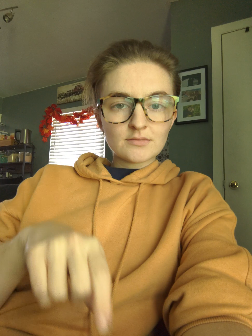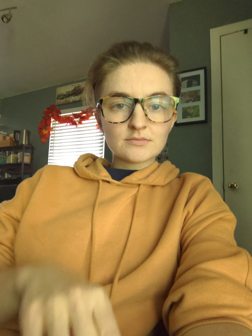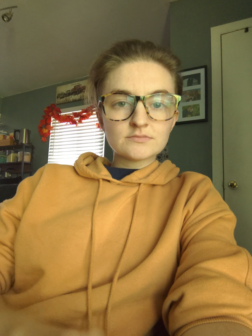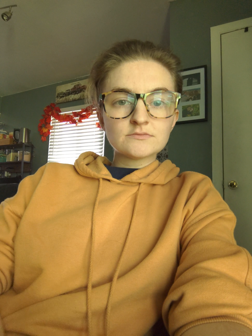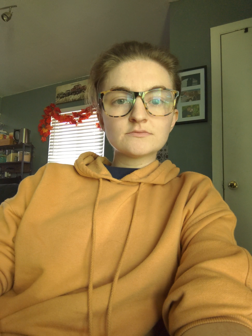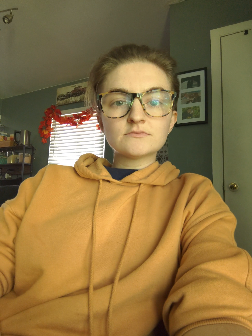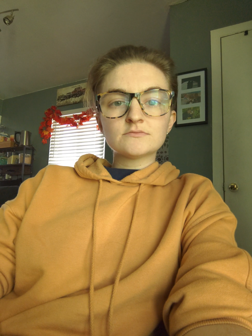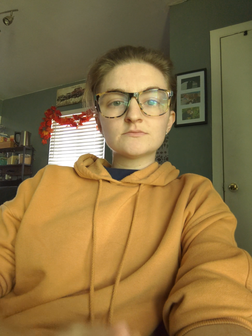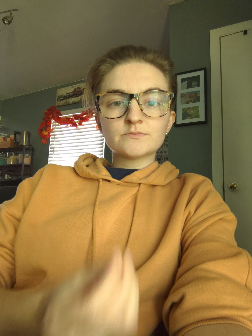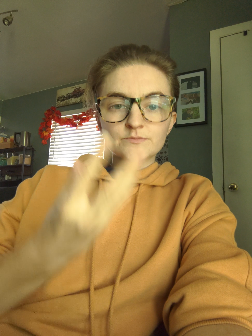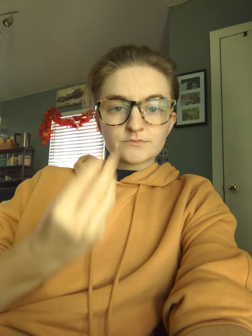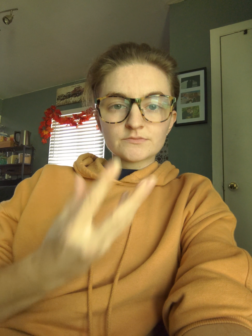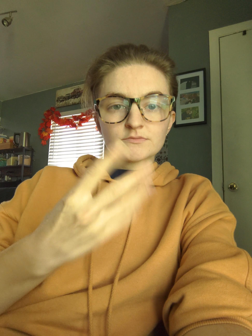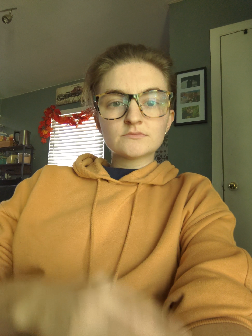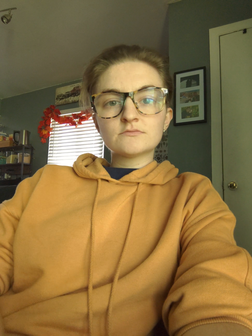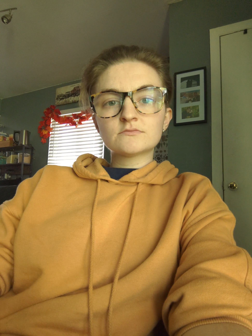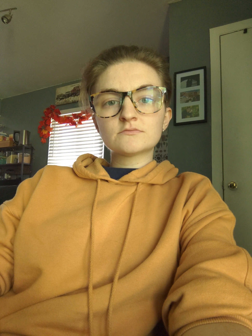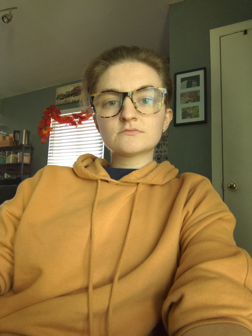plants